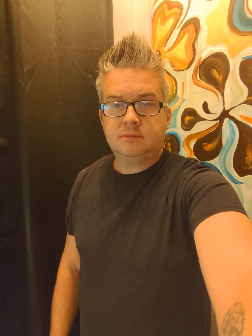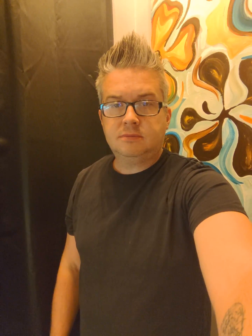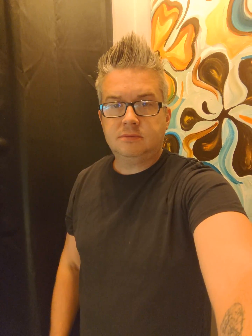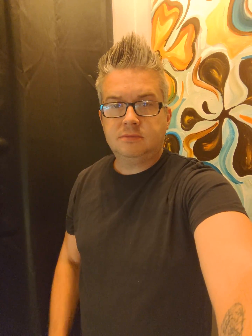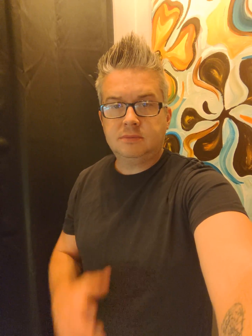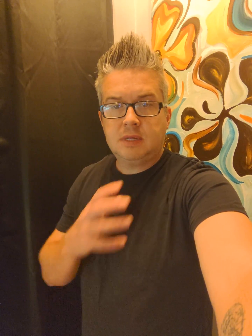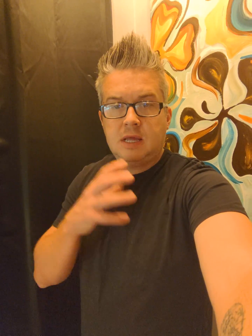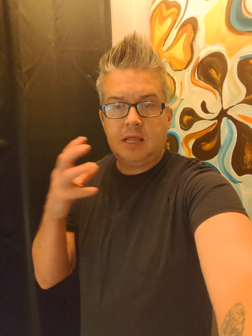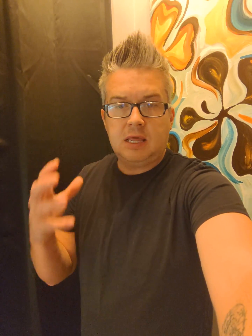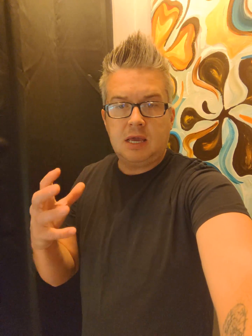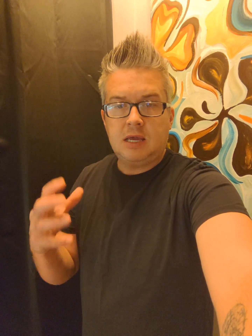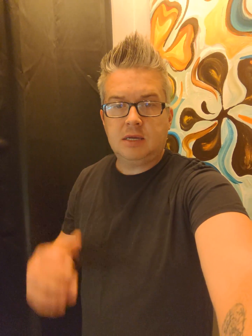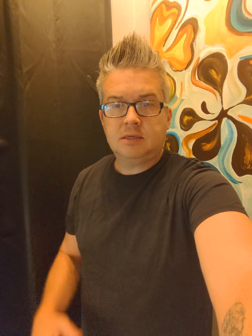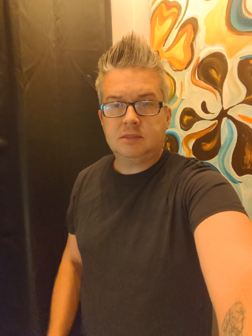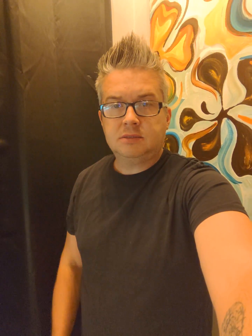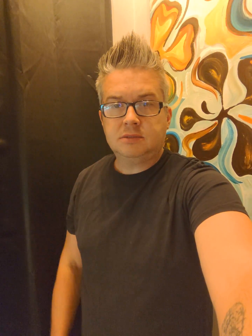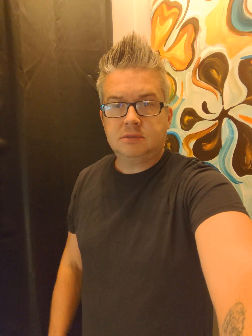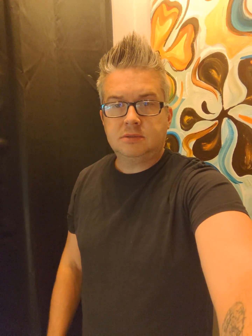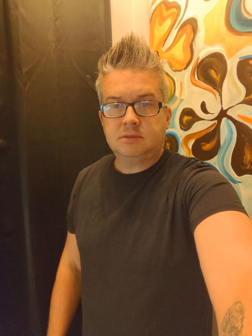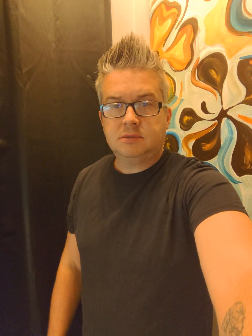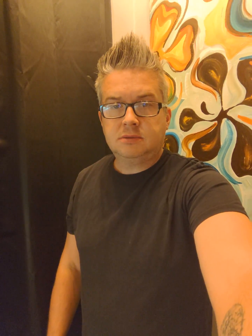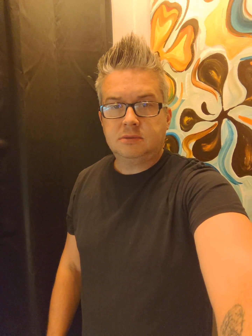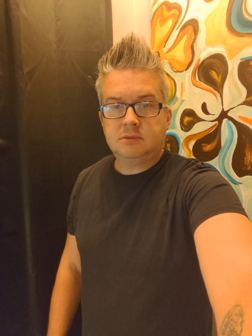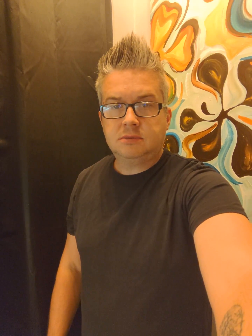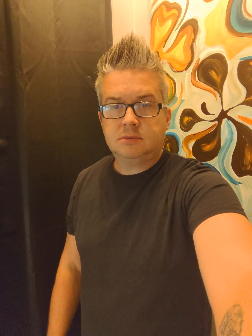a lot